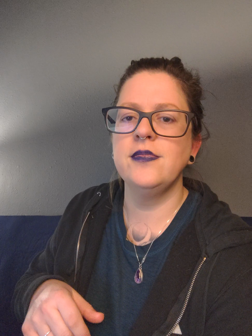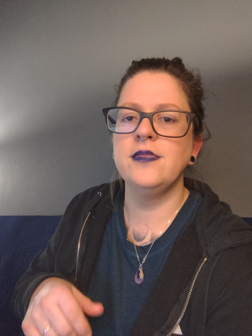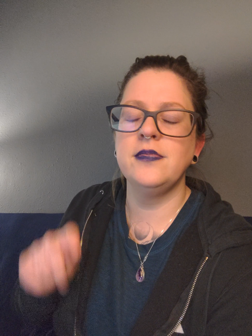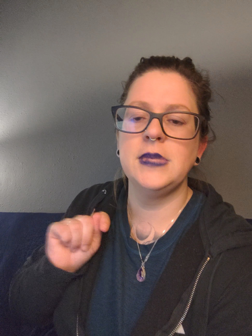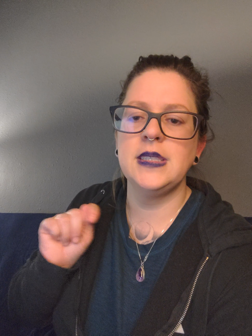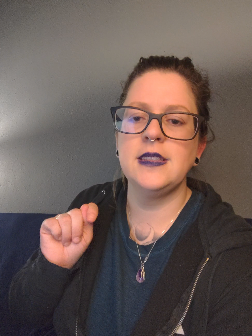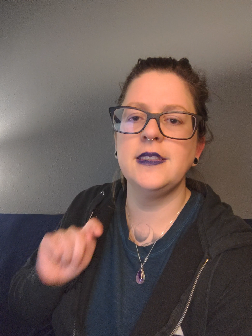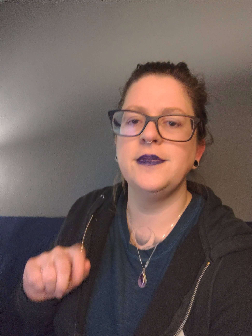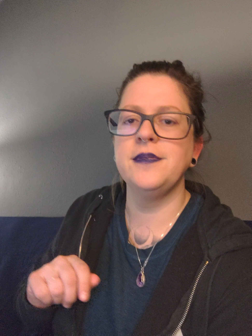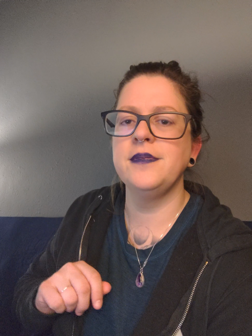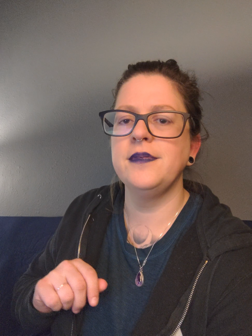potty